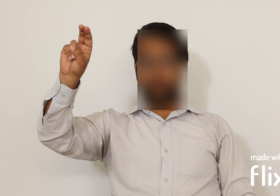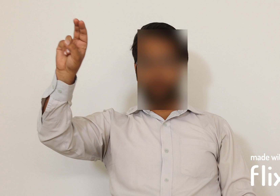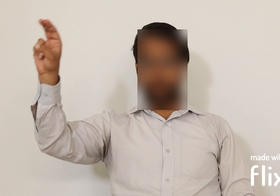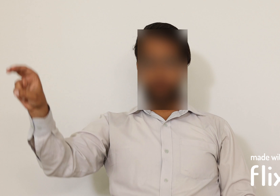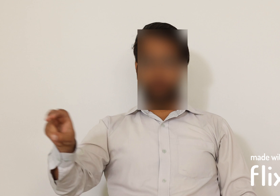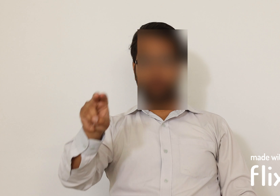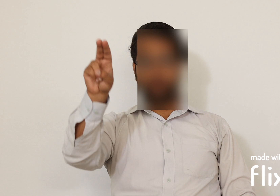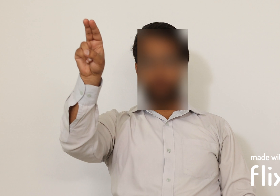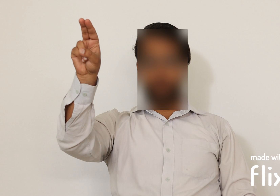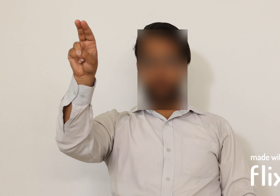ہ